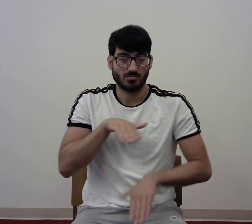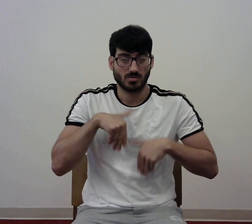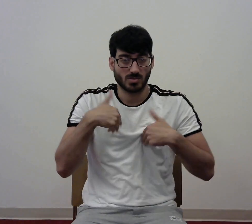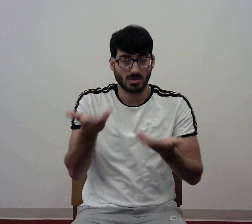müraciət